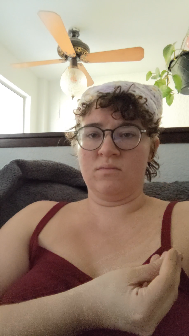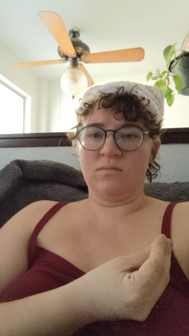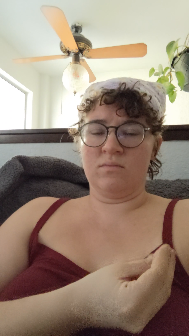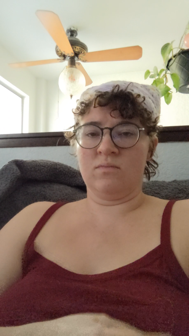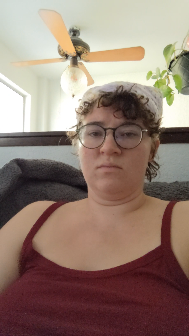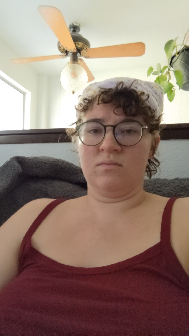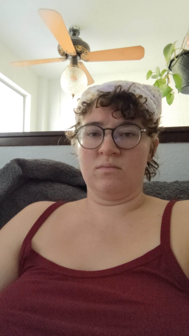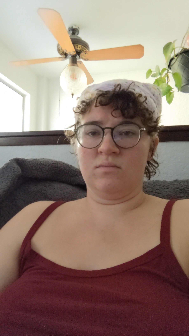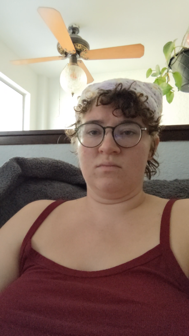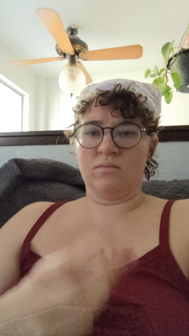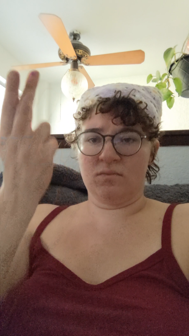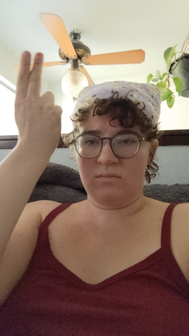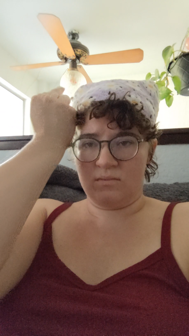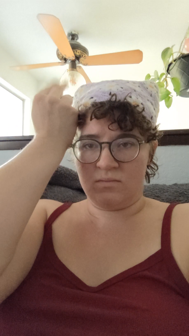rabbit